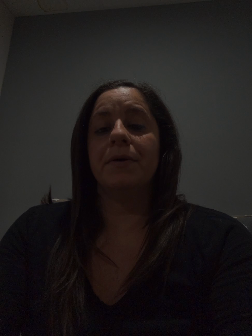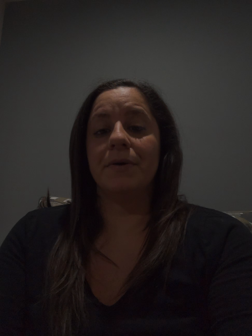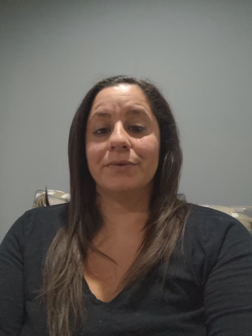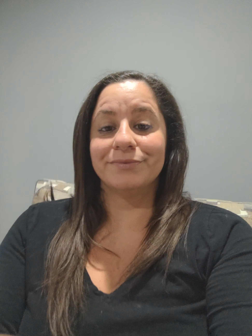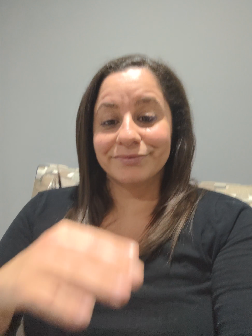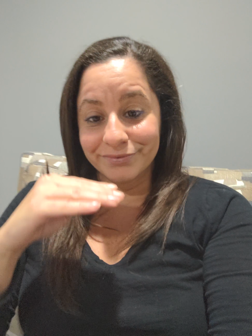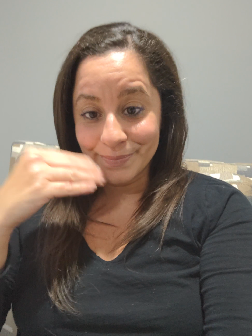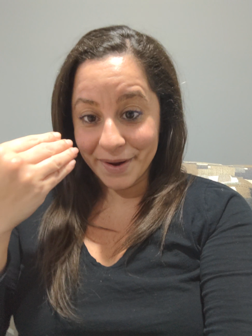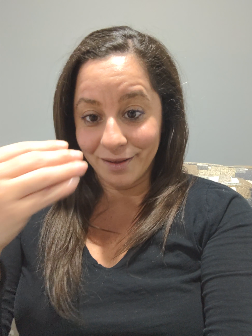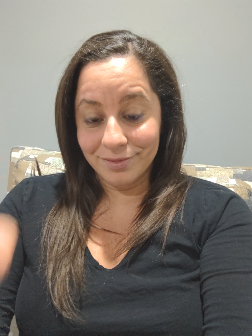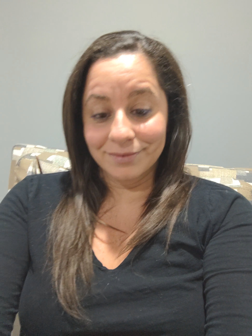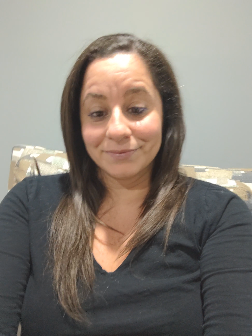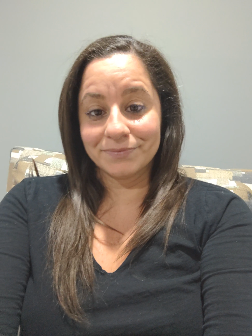smile